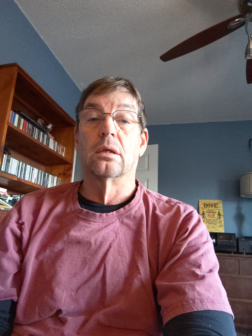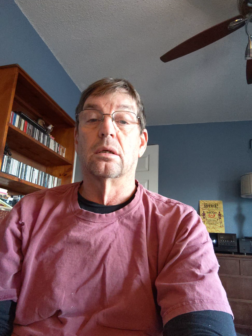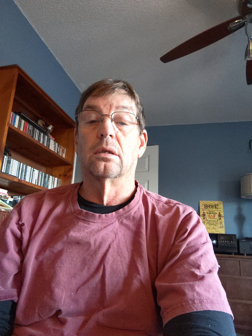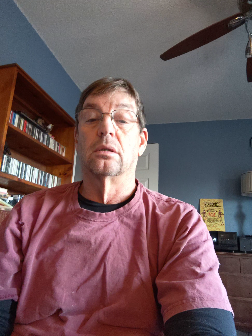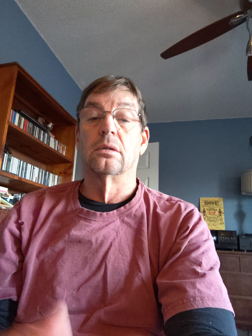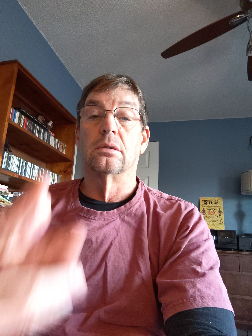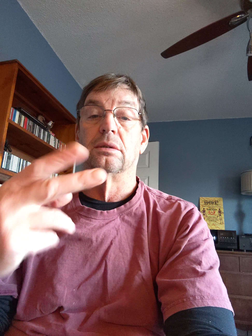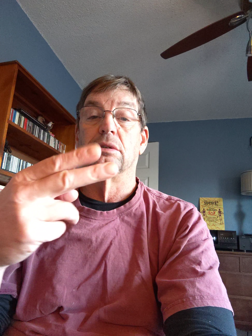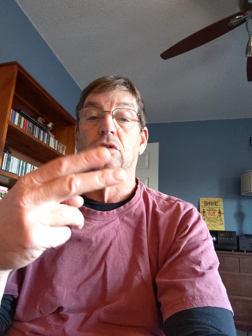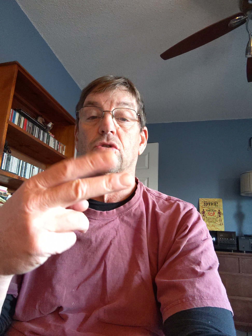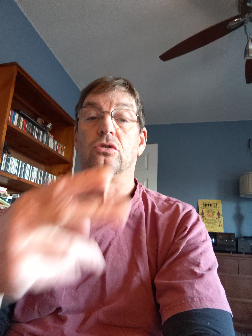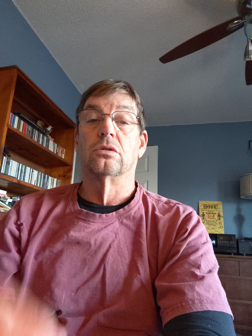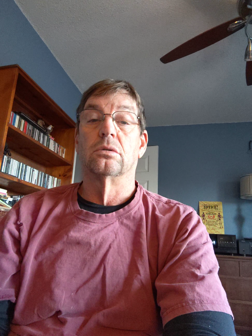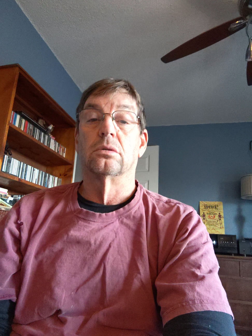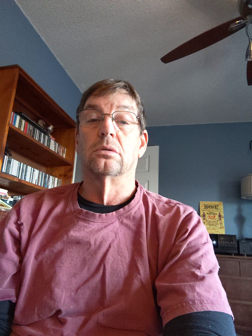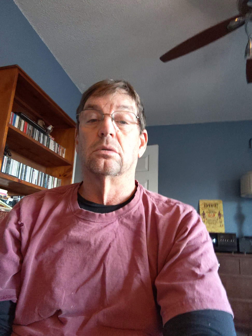scissors